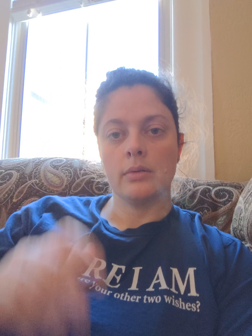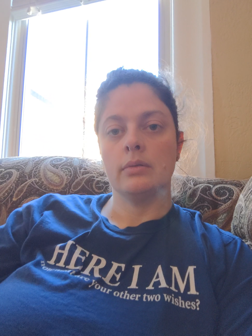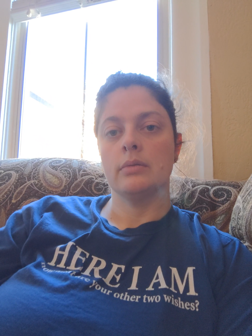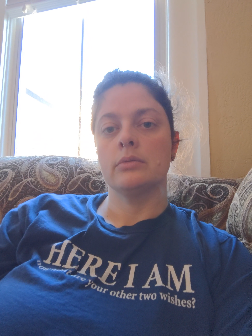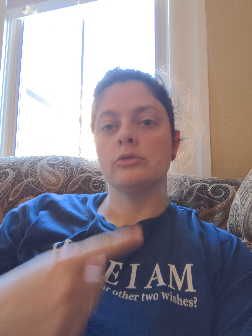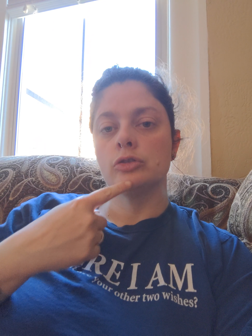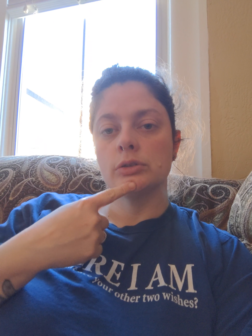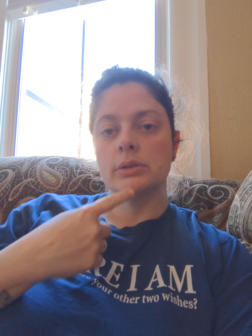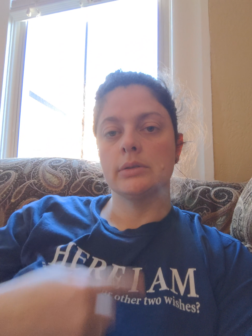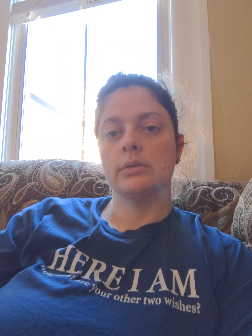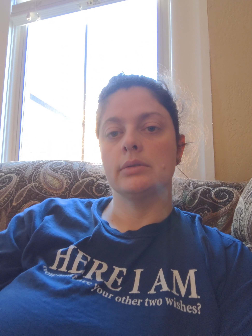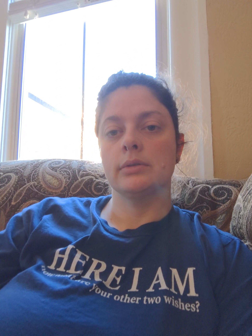chin